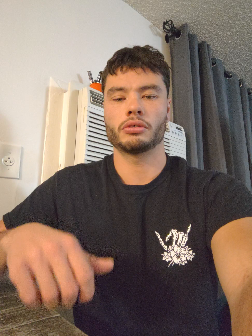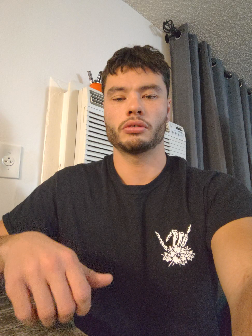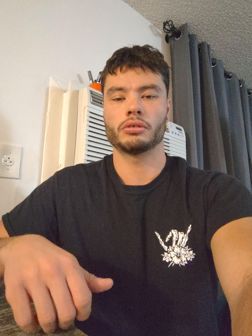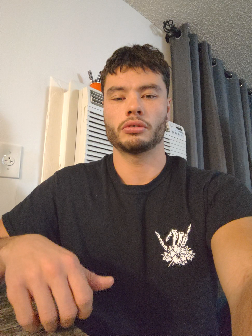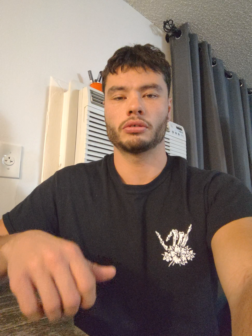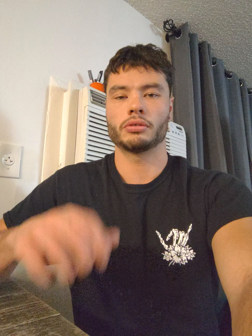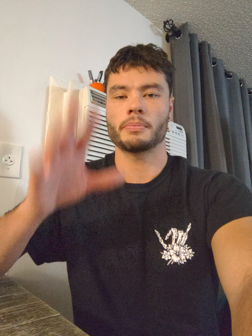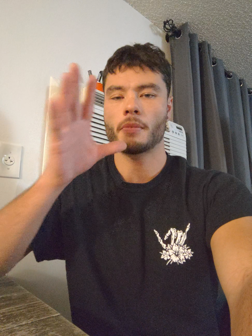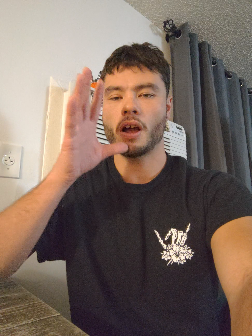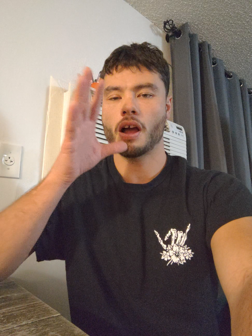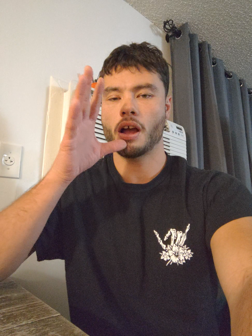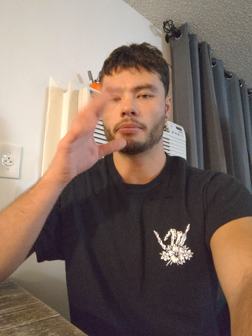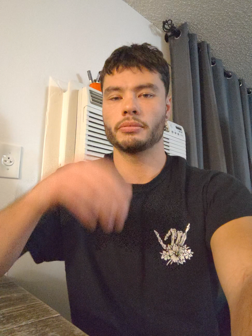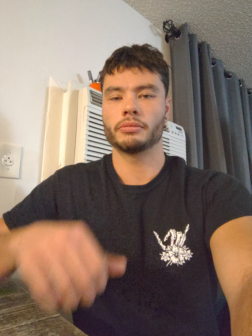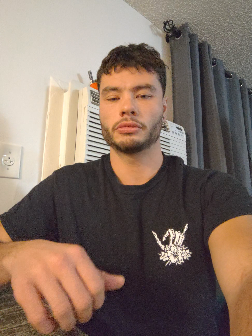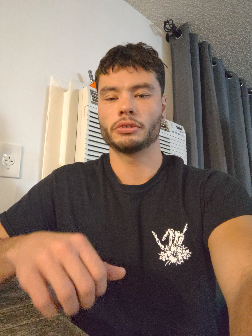mom